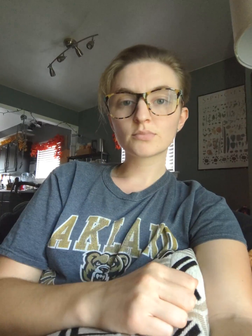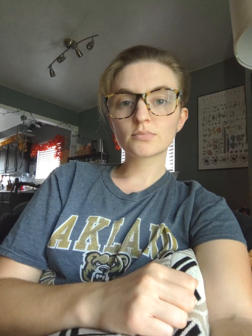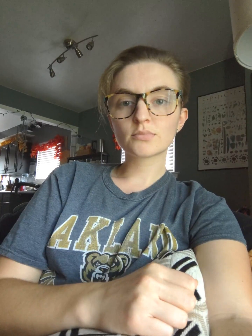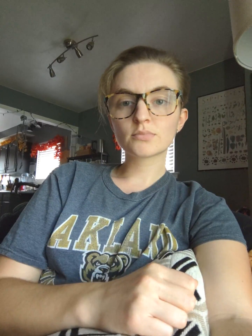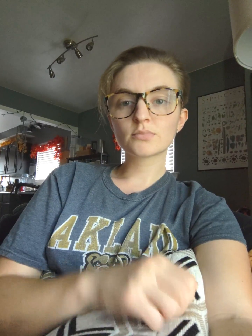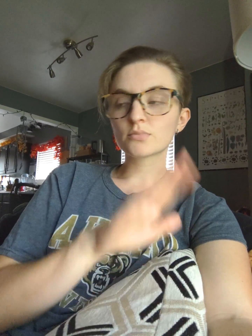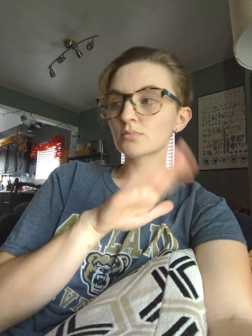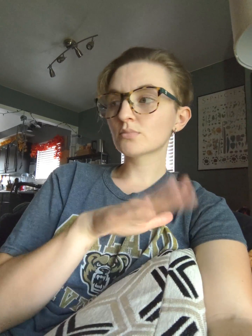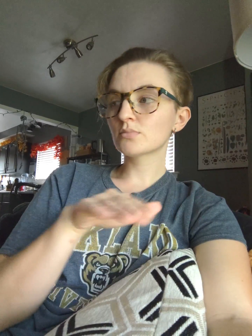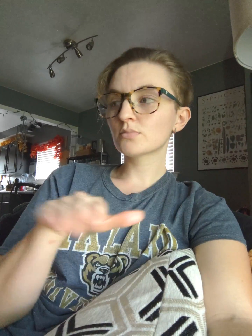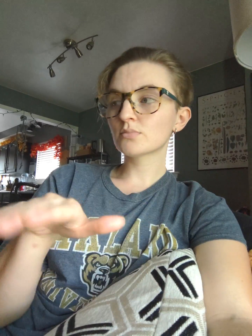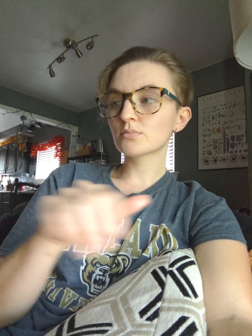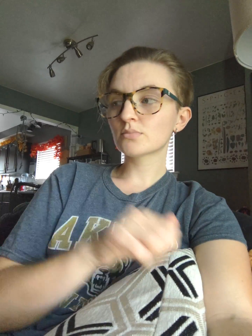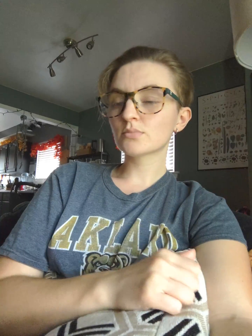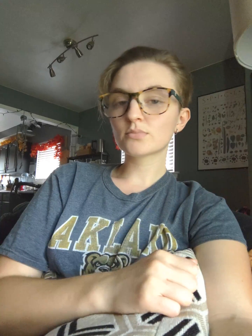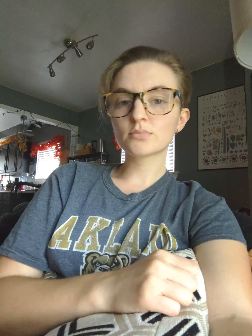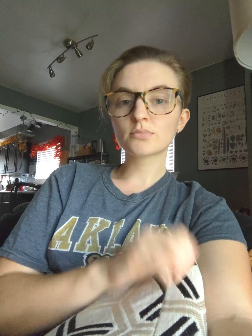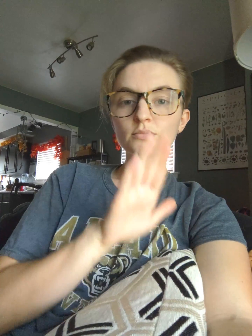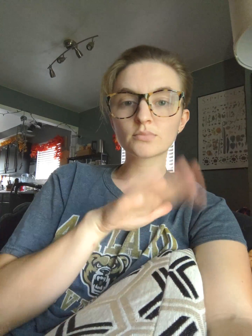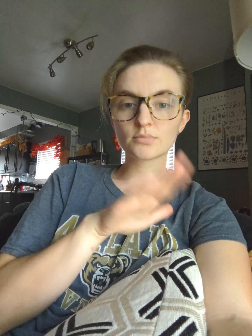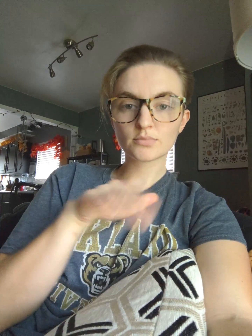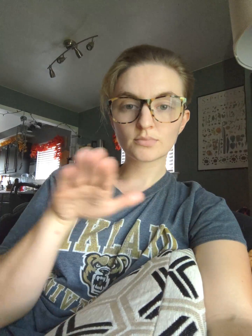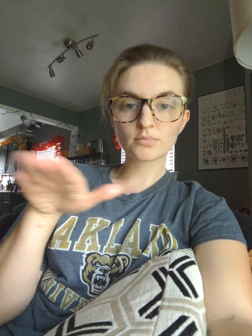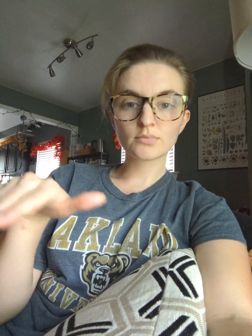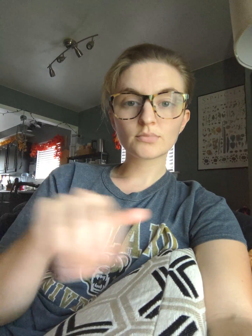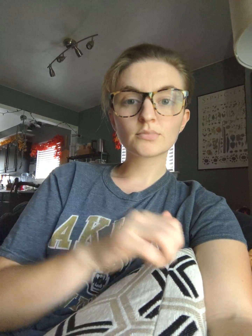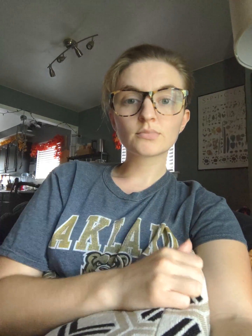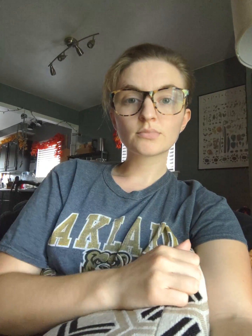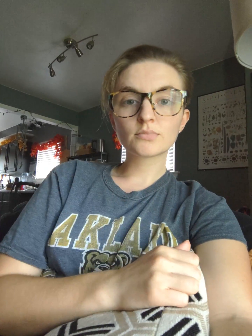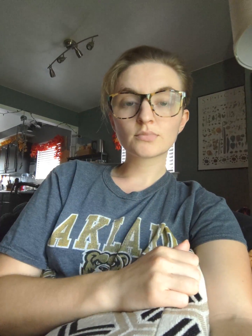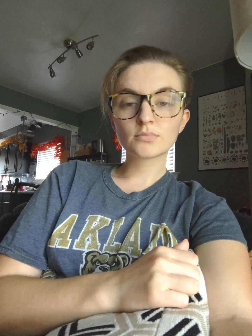children